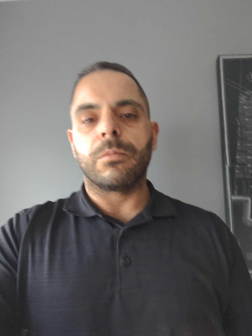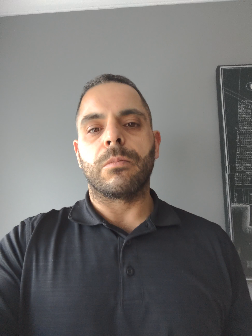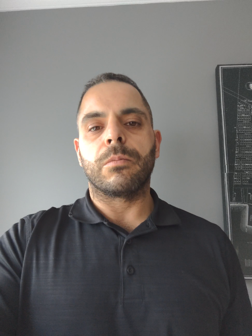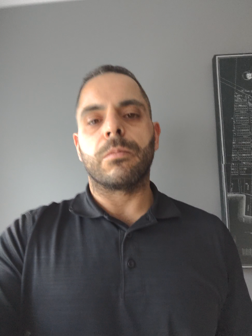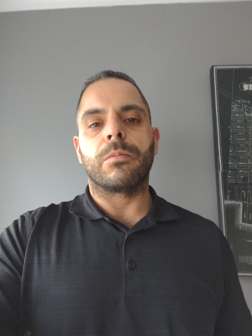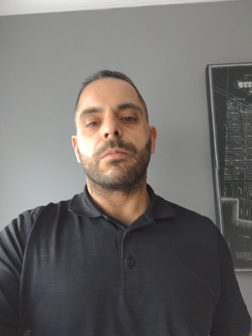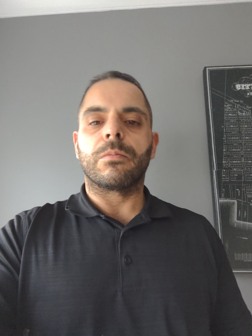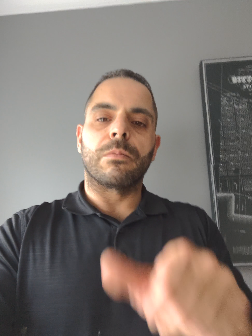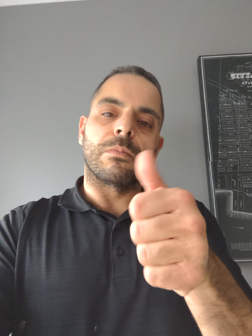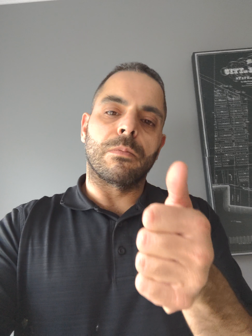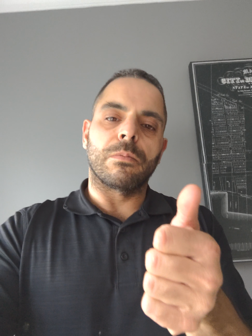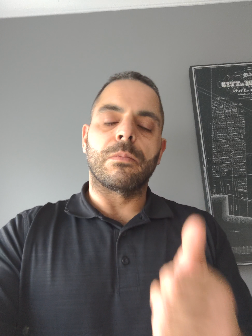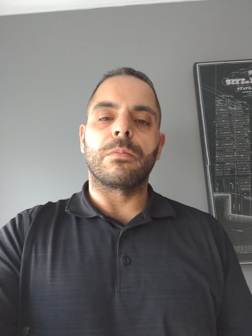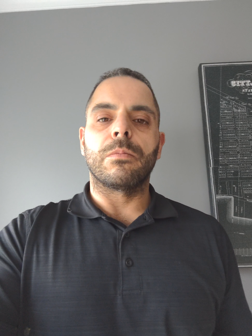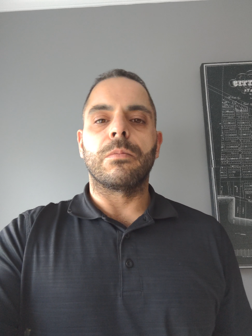another